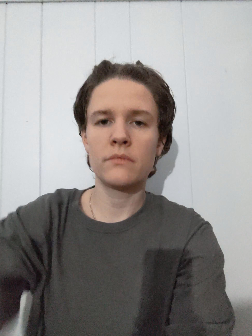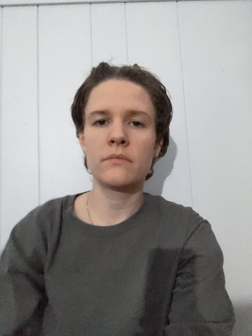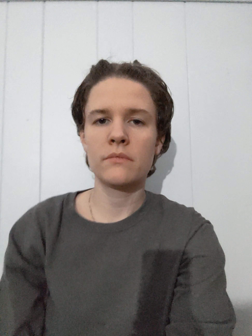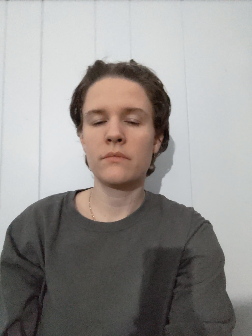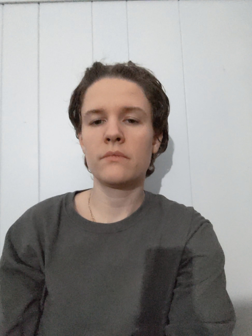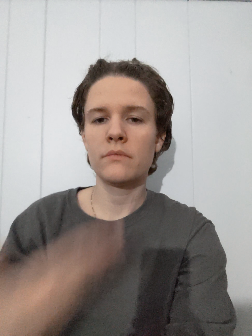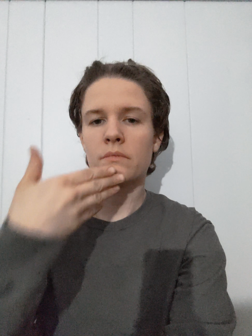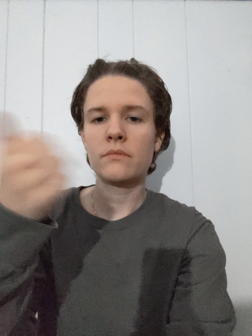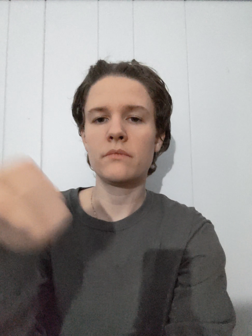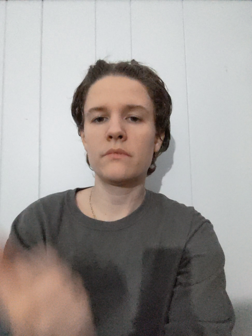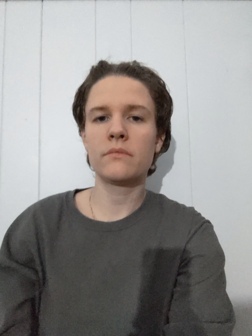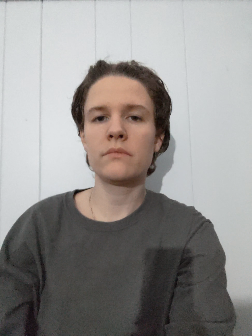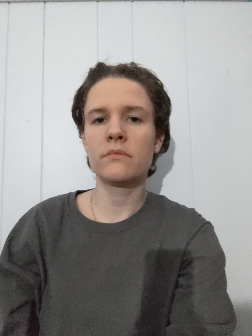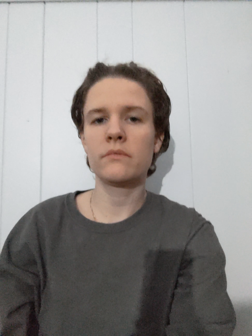better